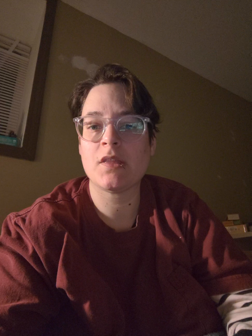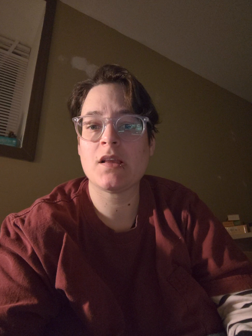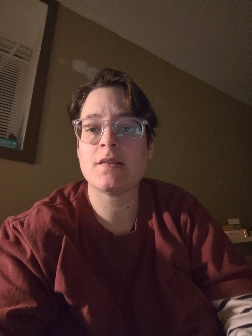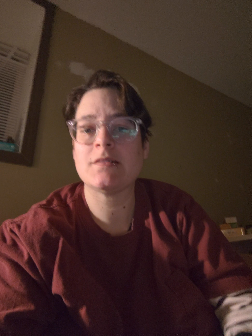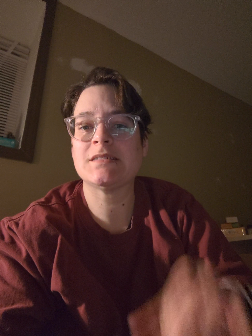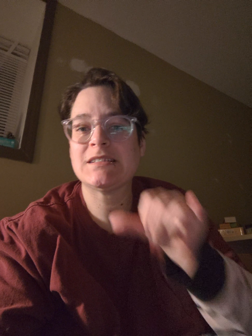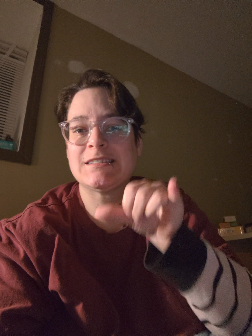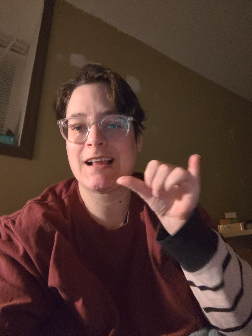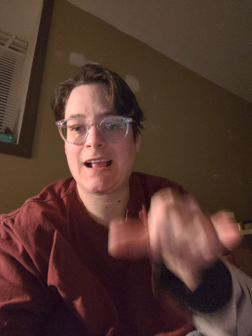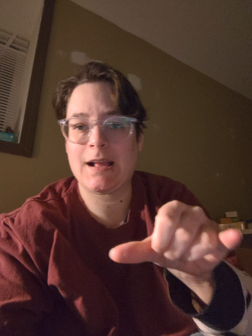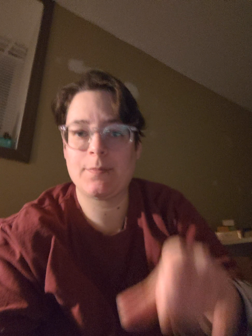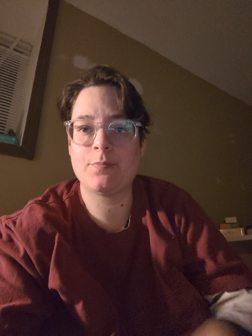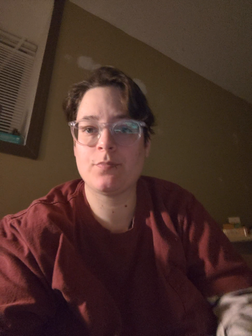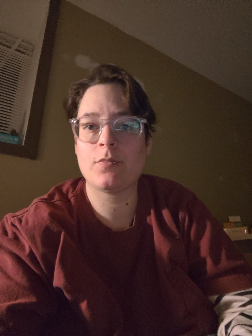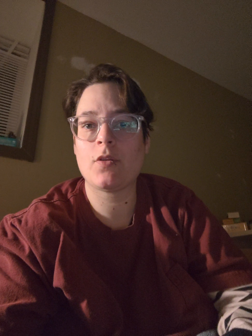stay